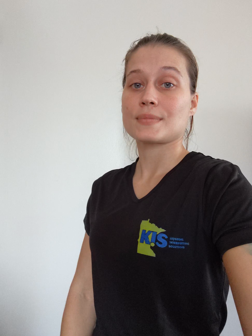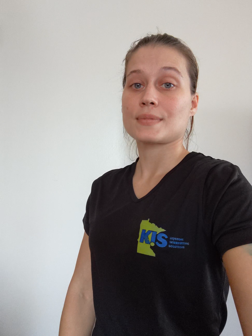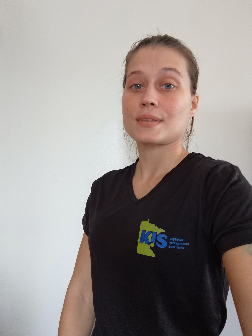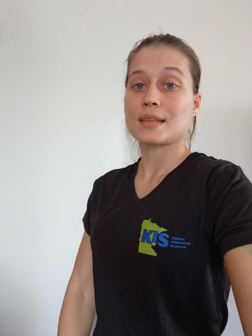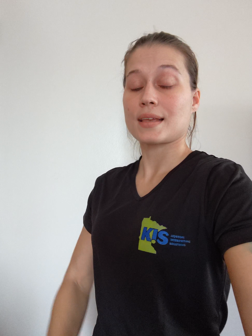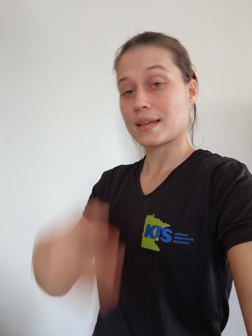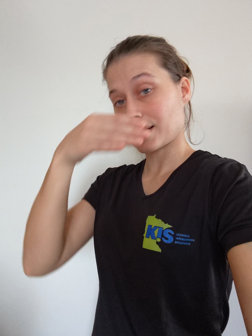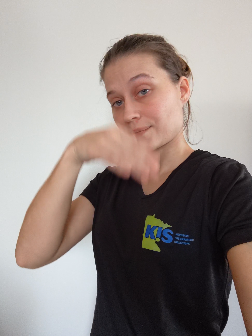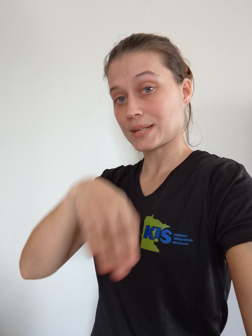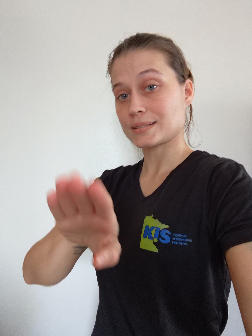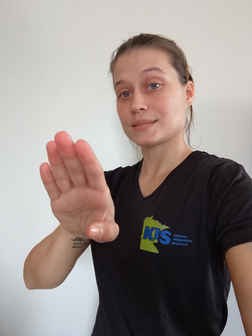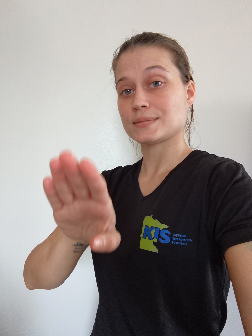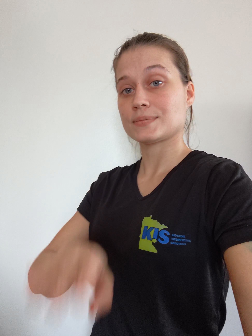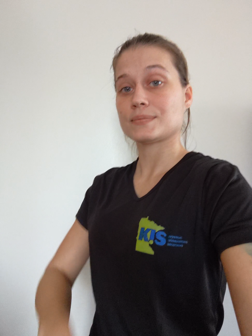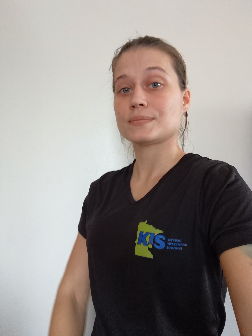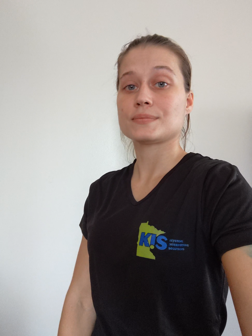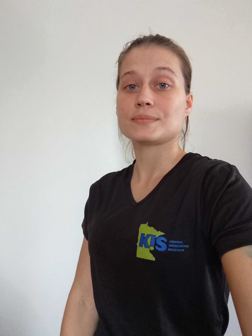elephant